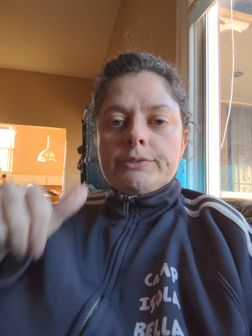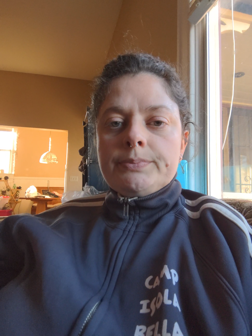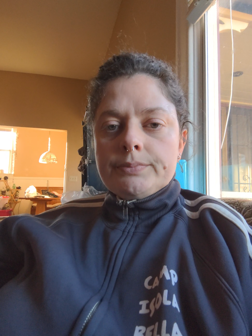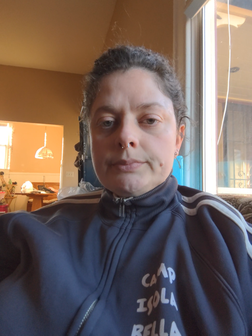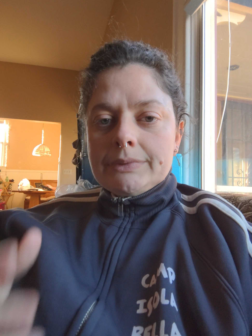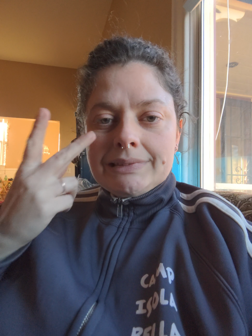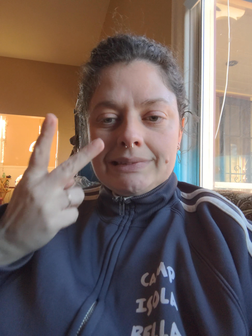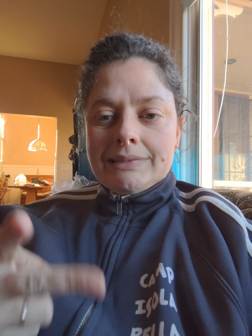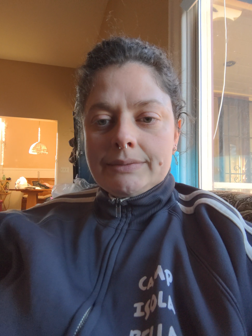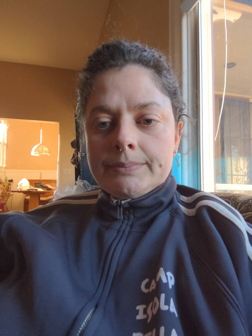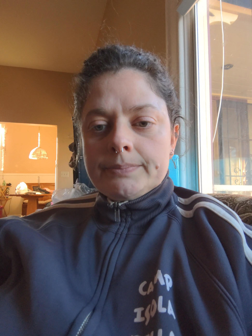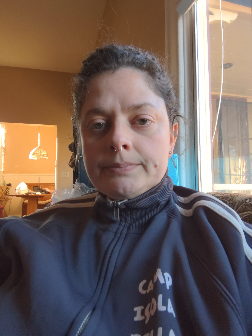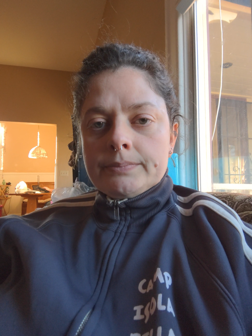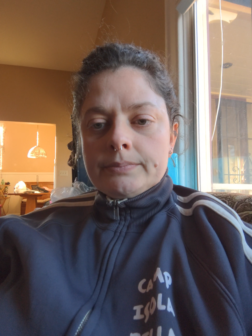see